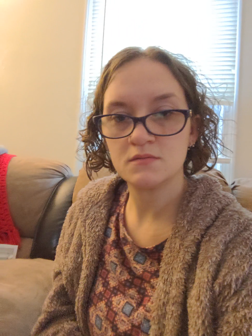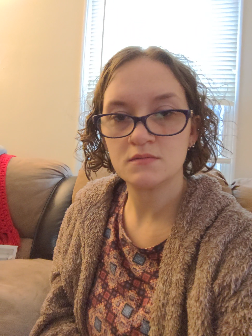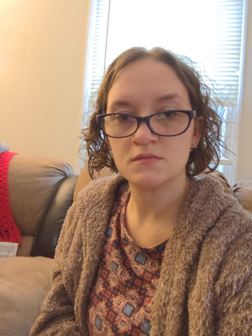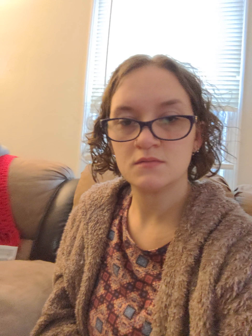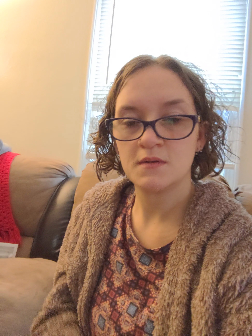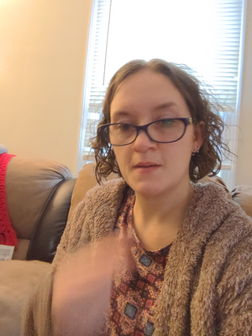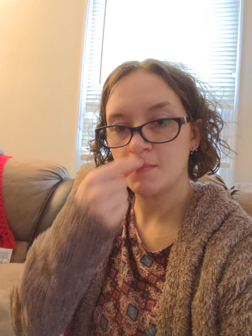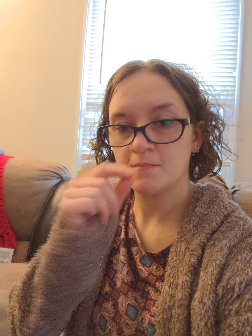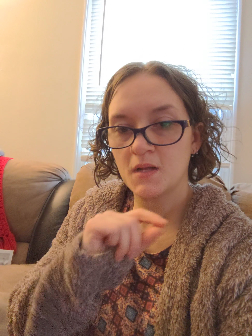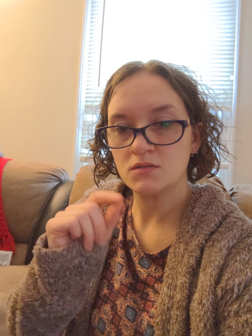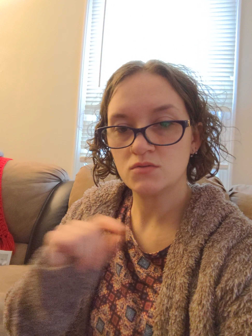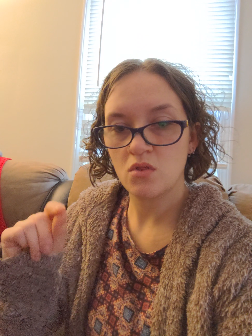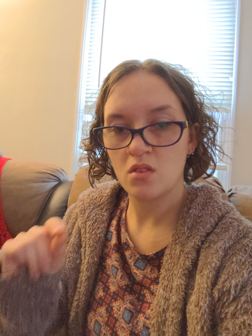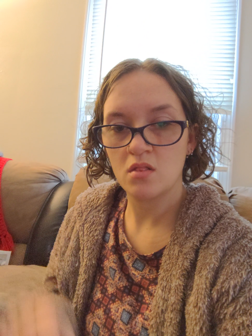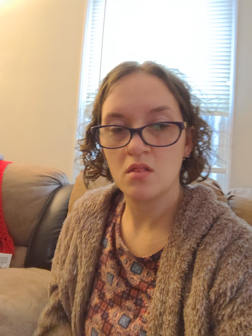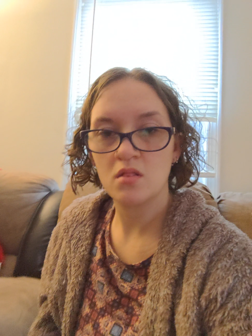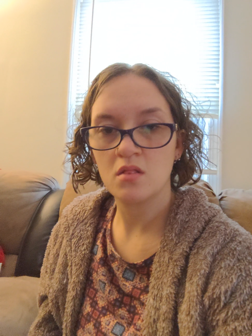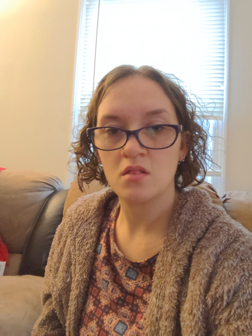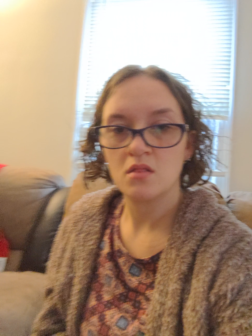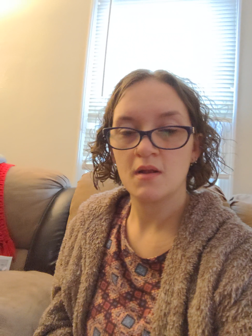pencil